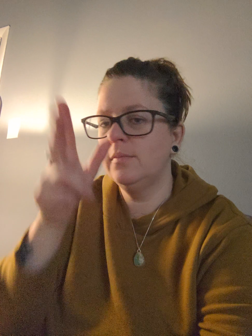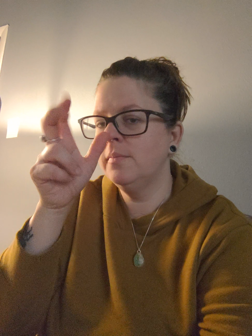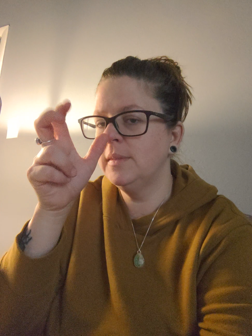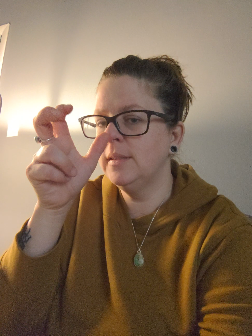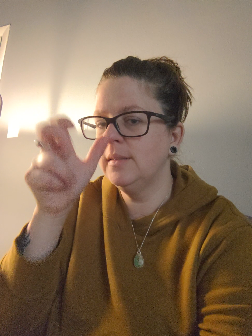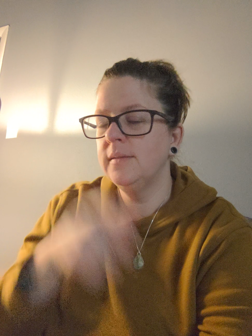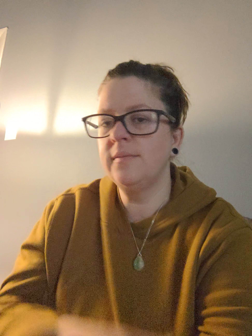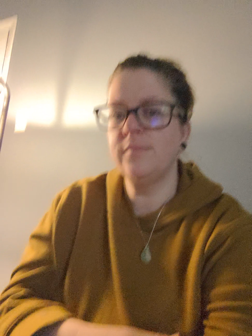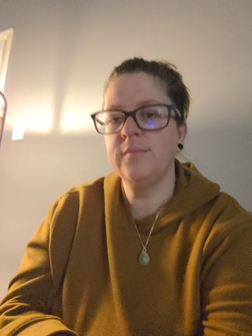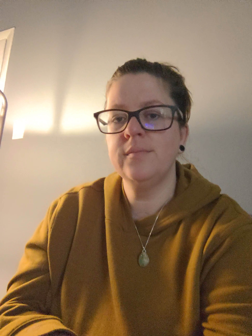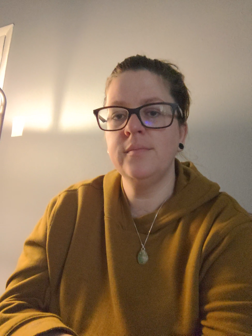bug